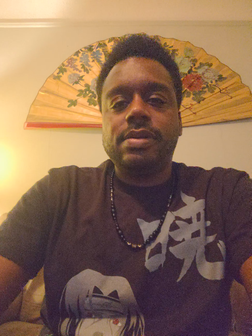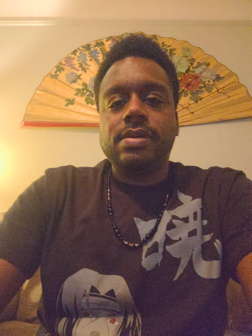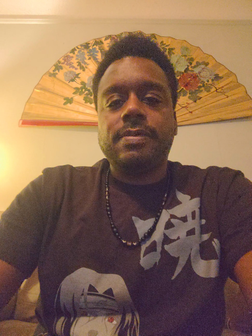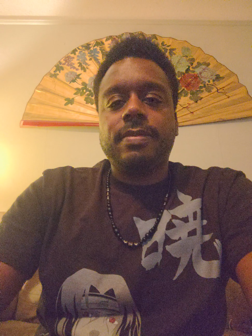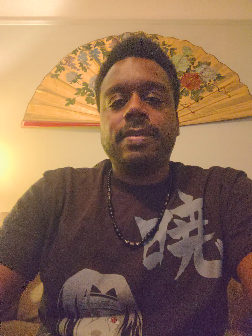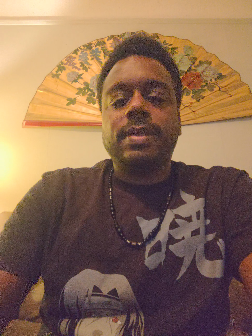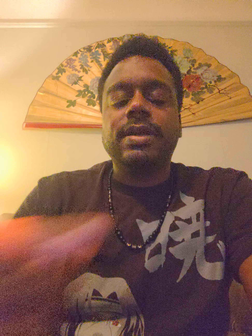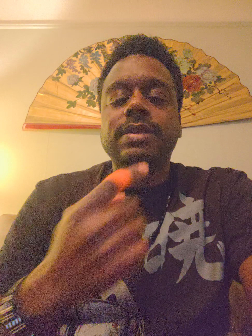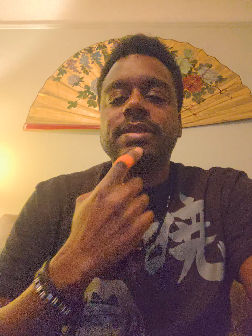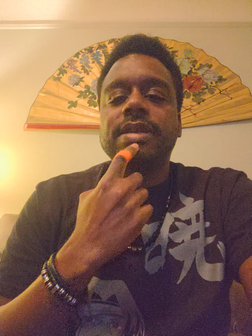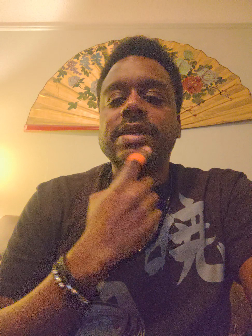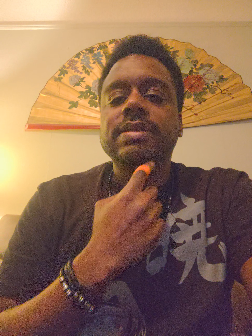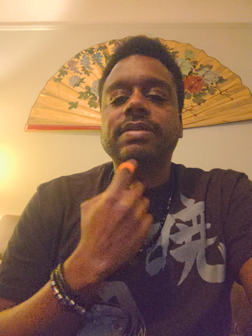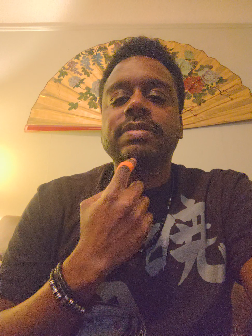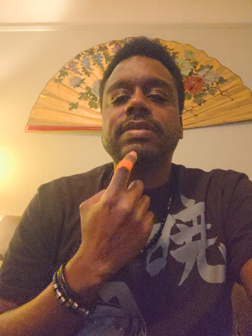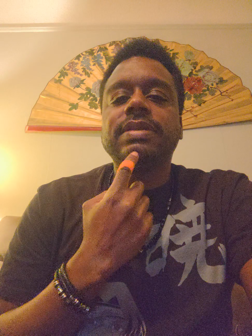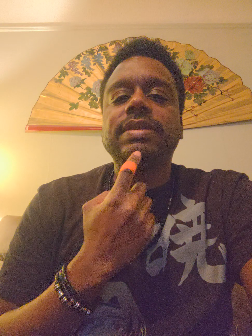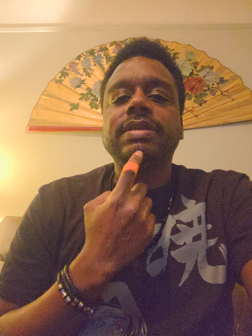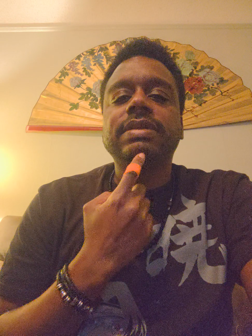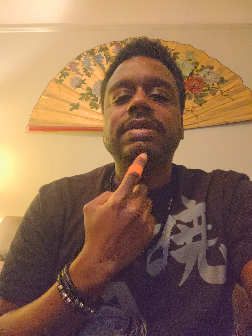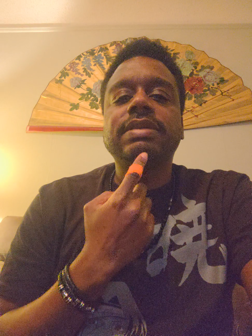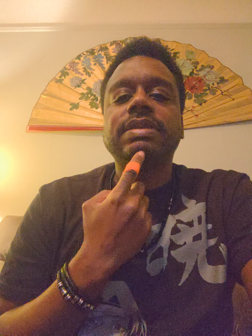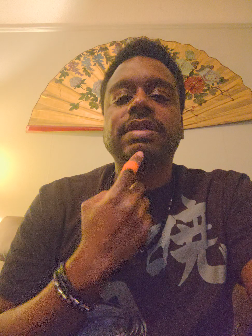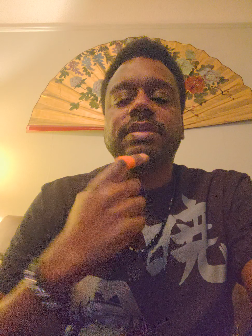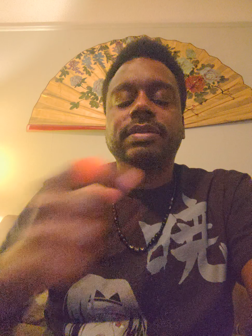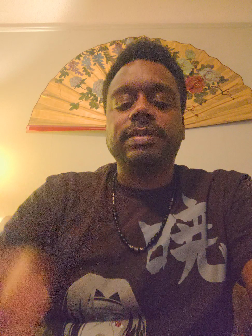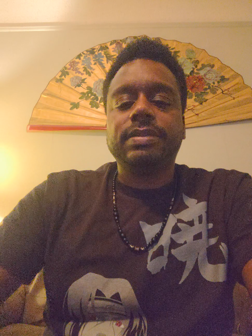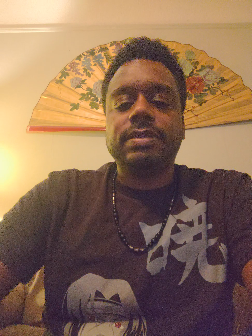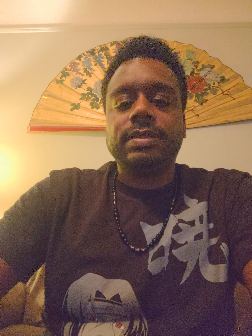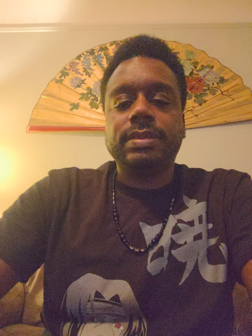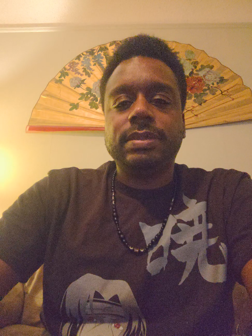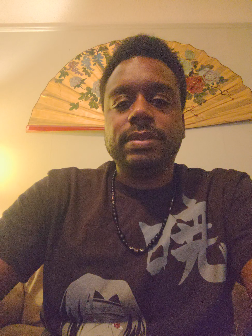chin